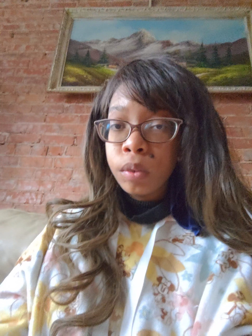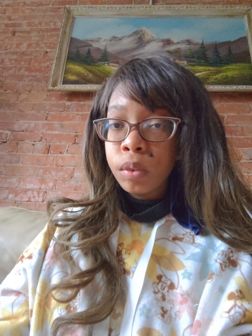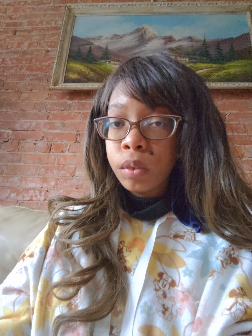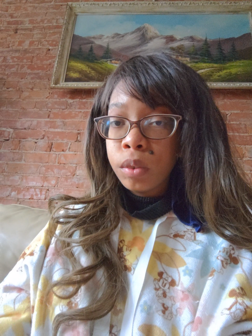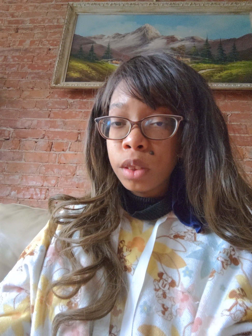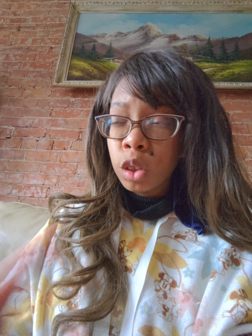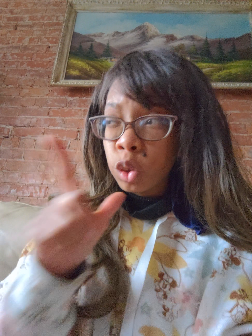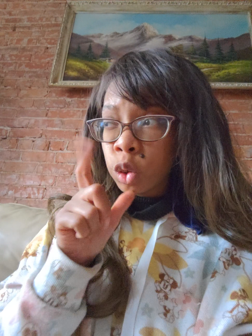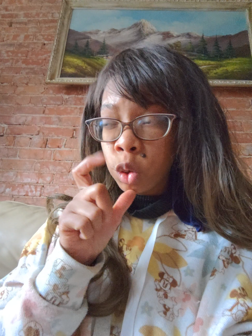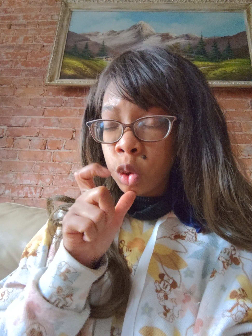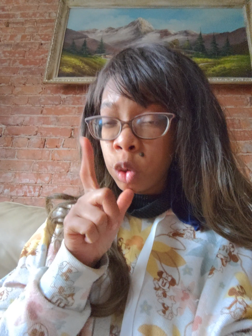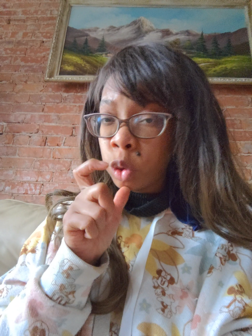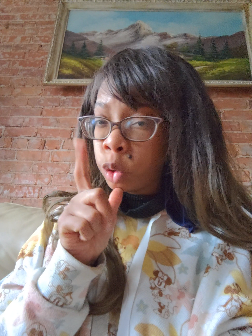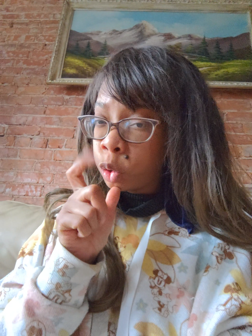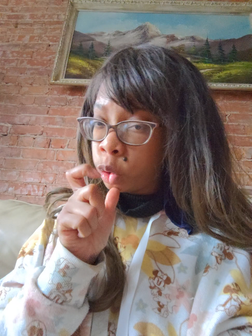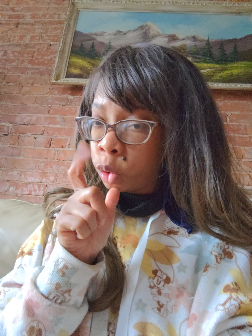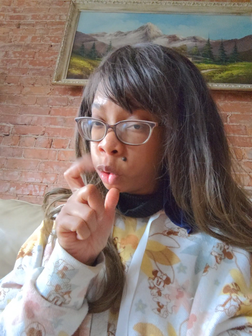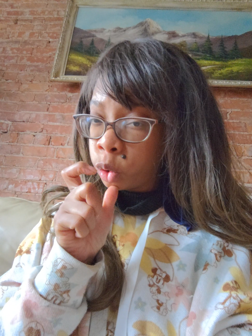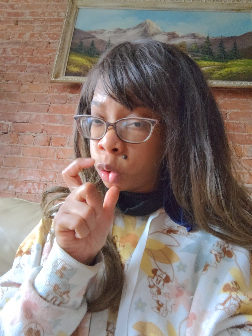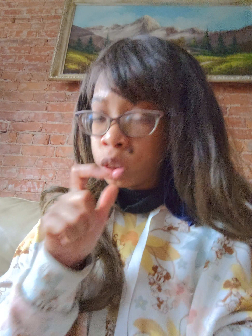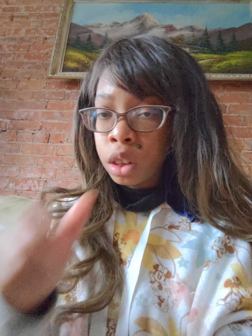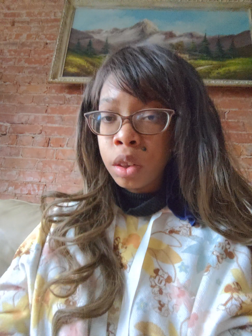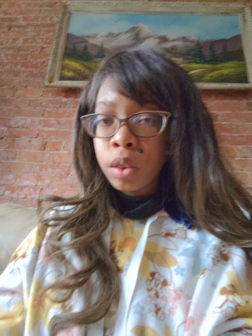who